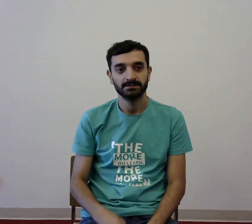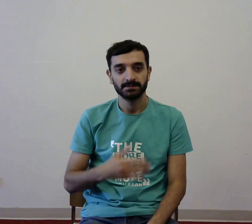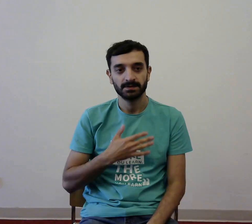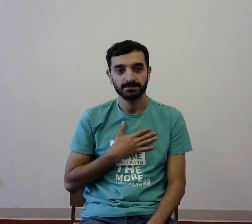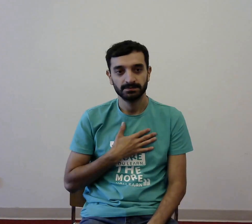mən